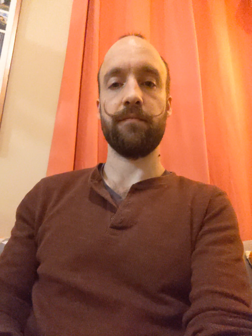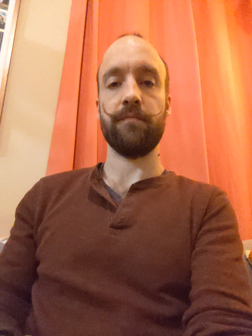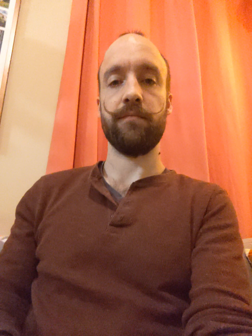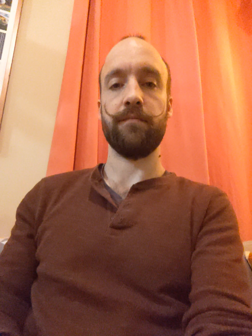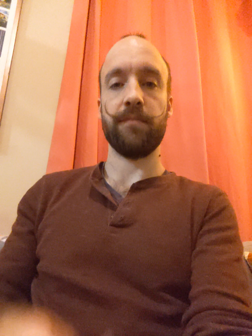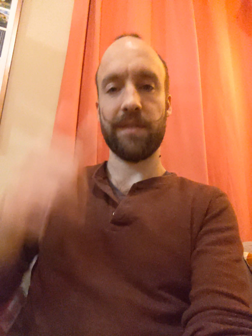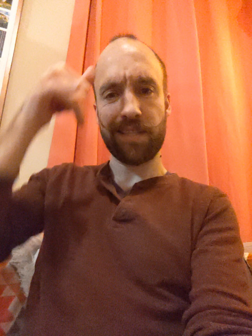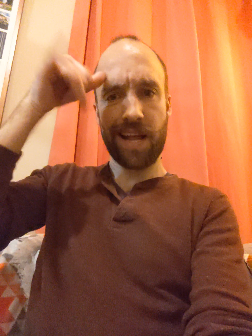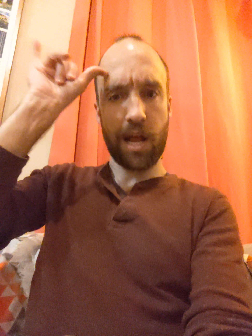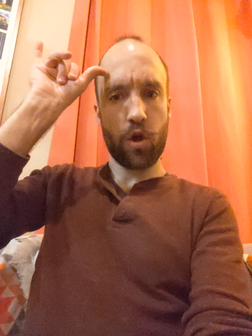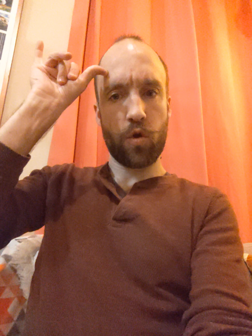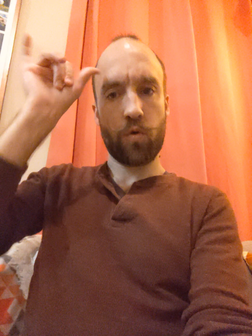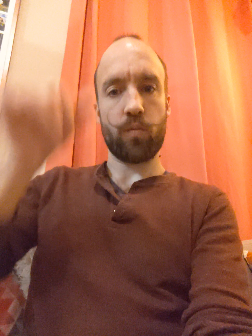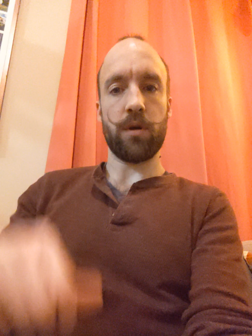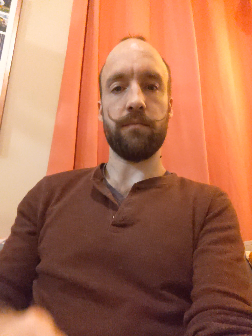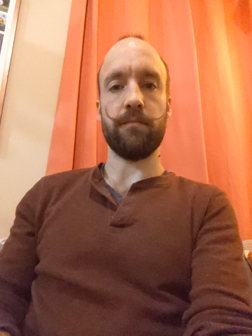cow